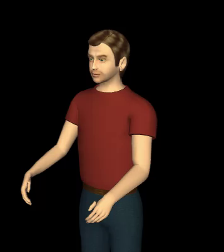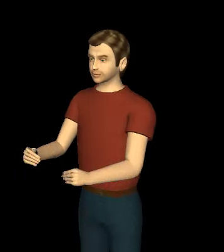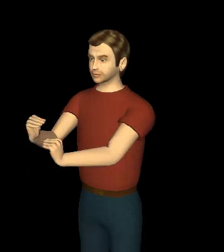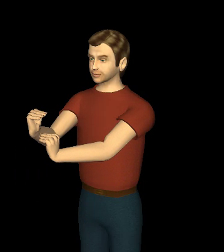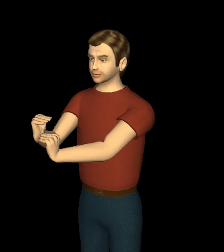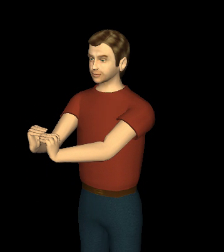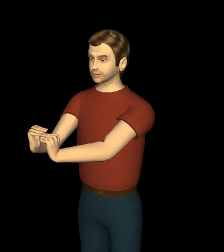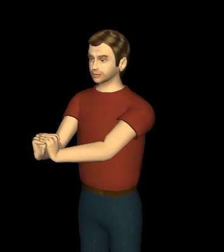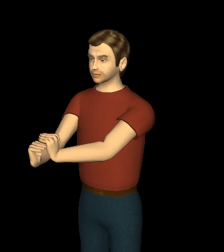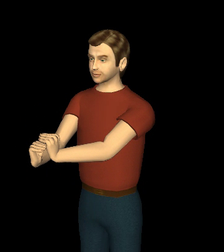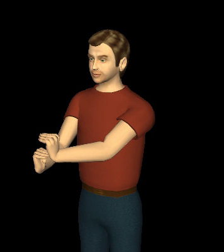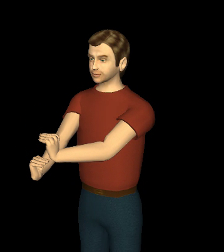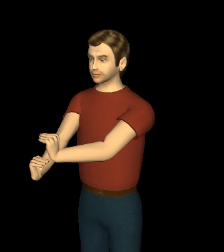برنامج